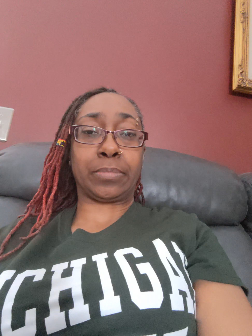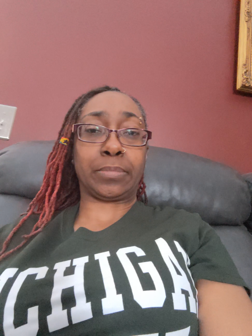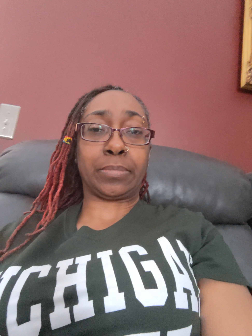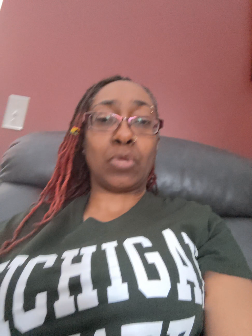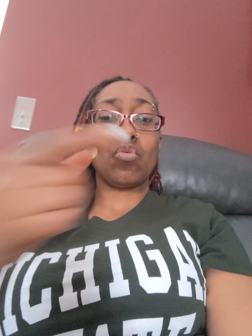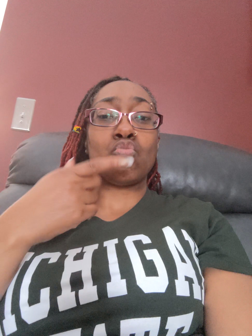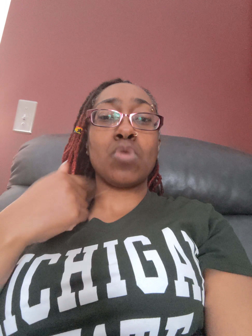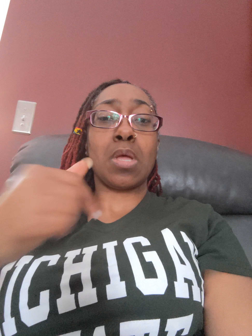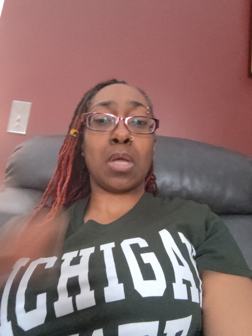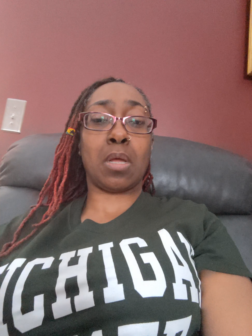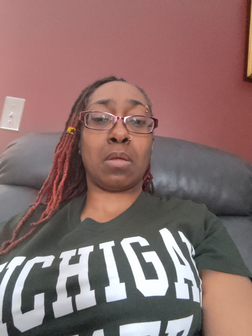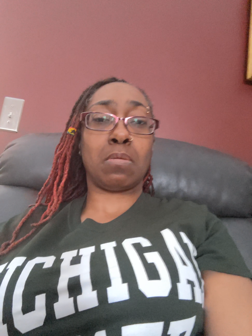red